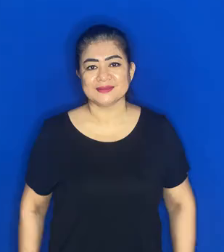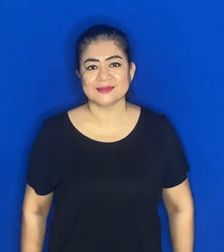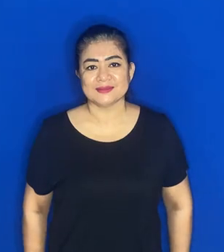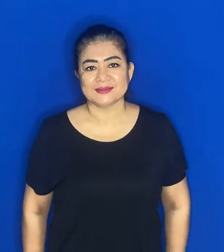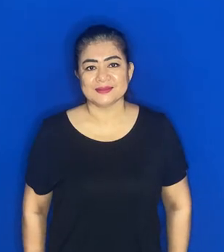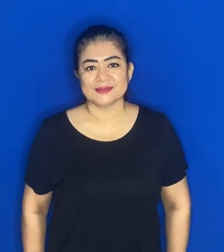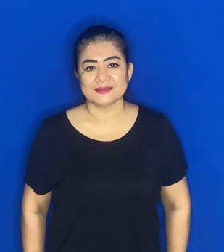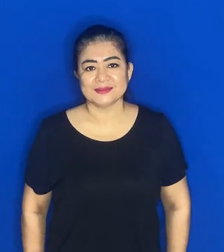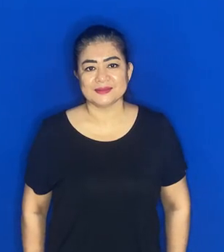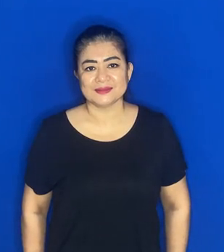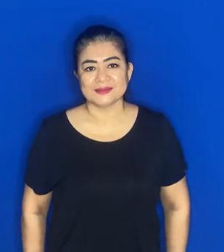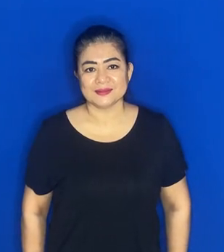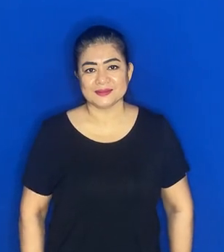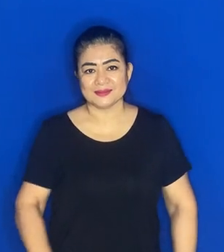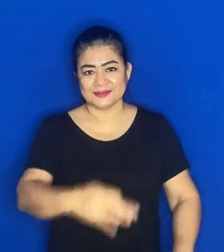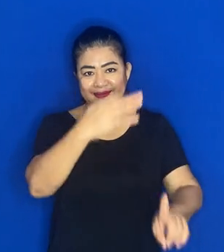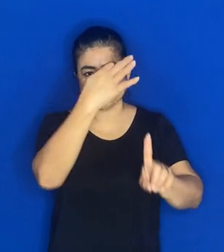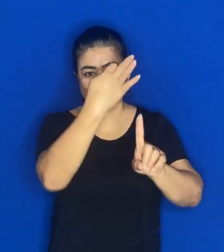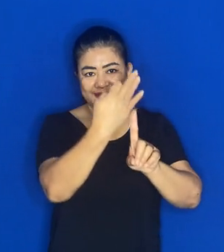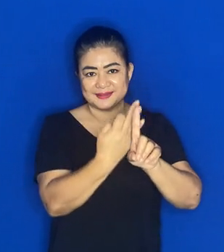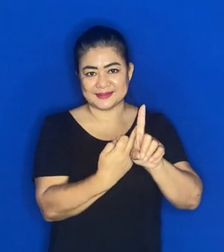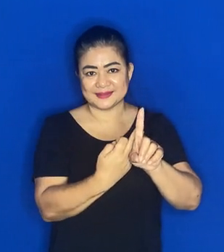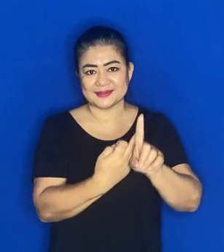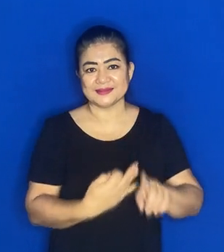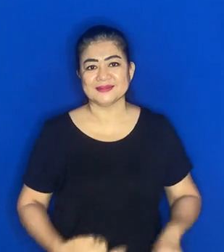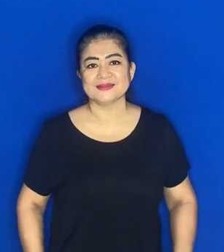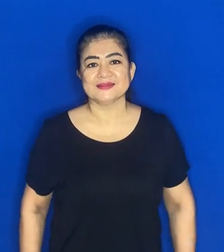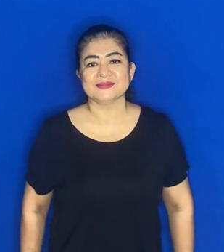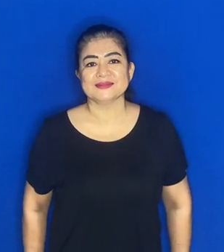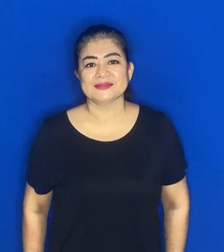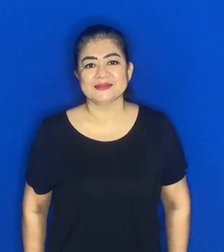february